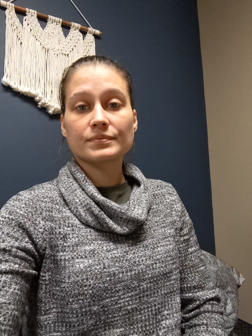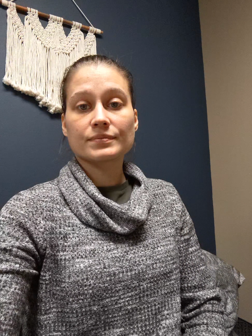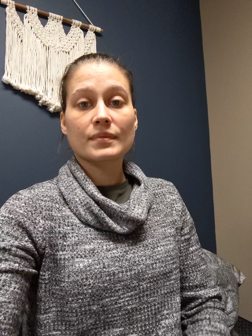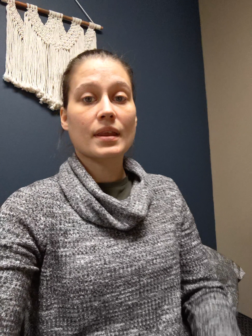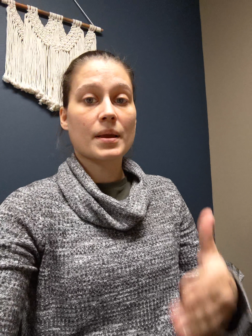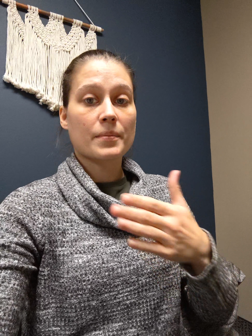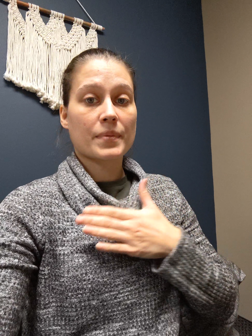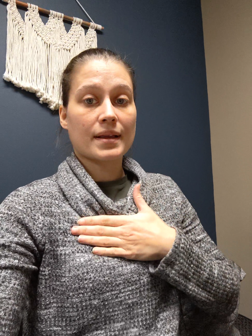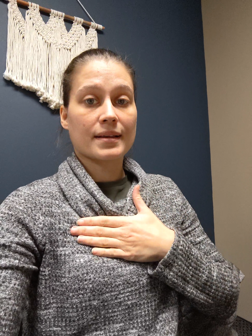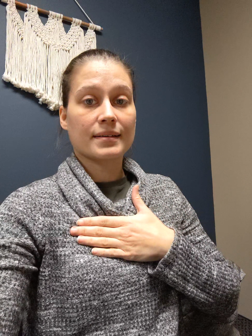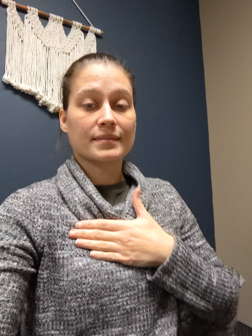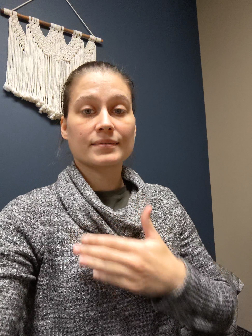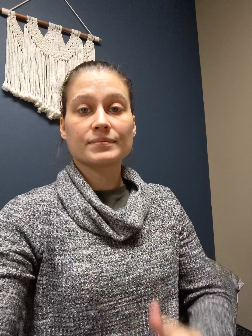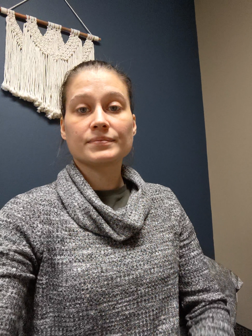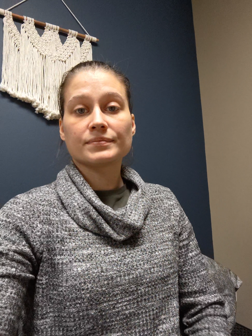my